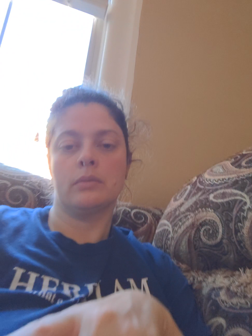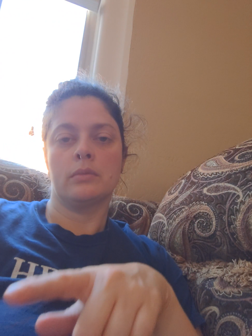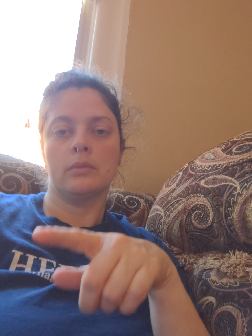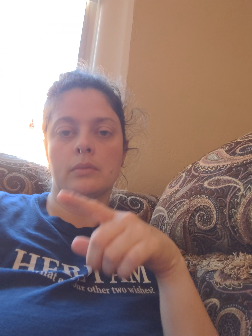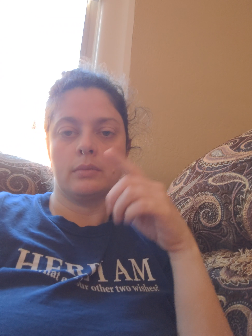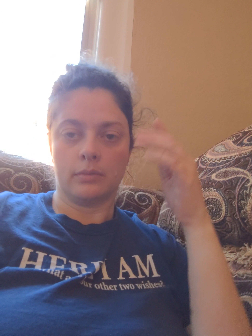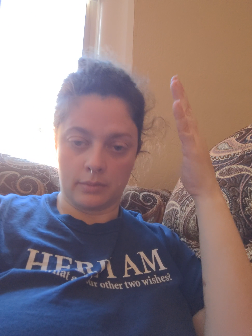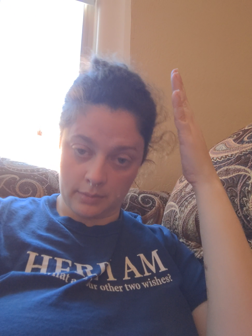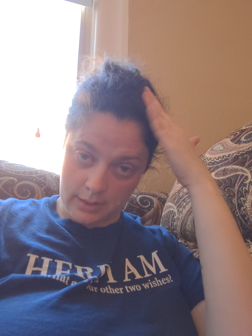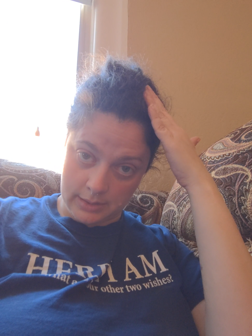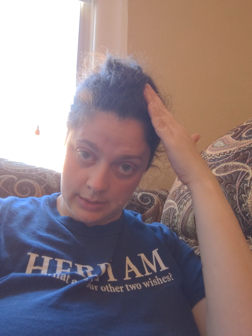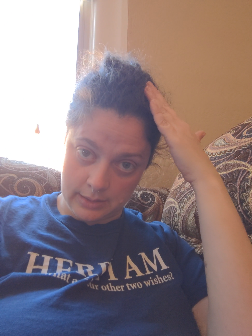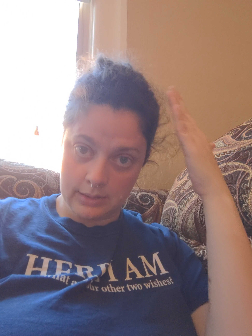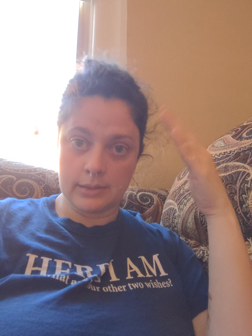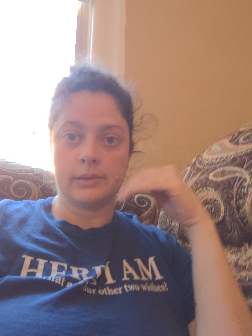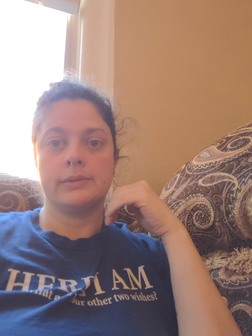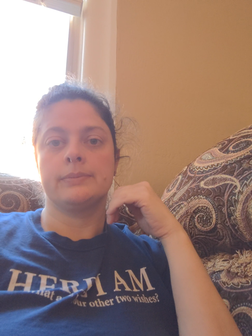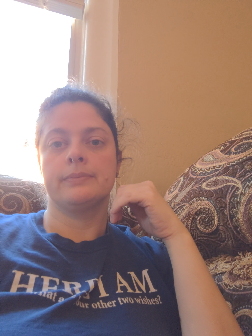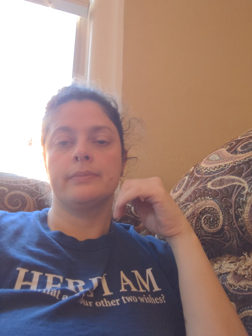hat